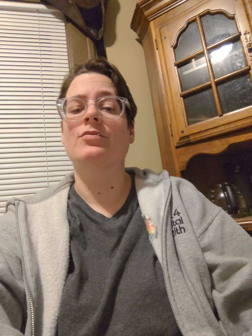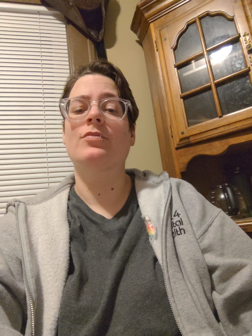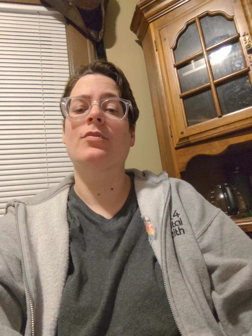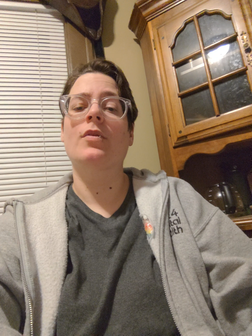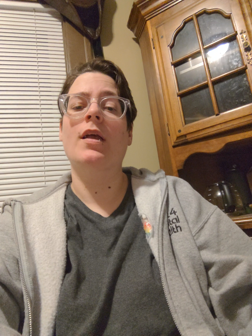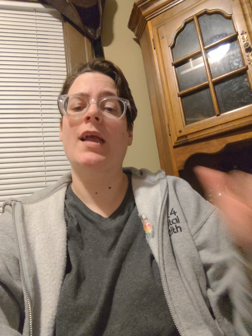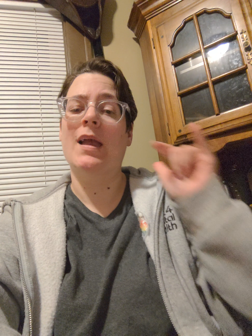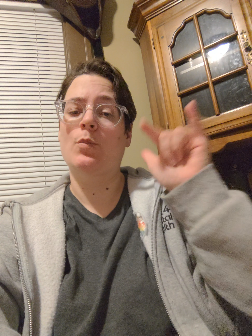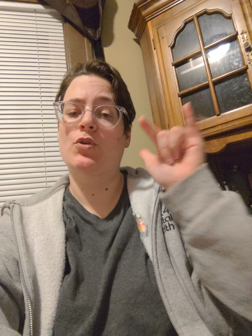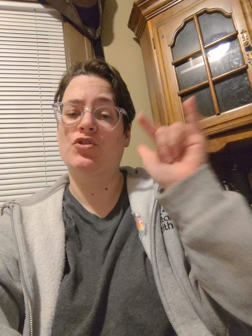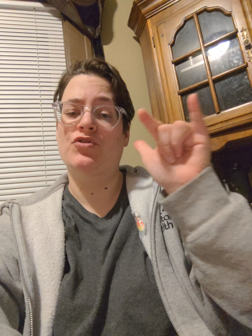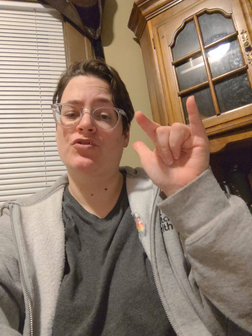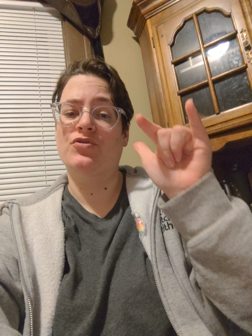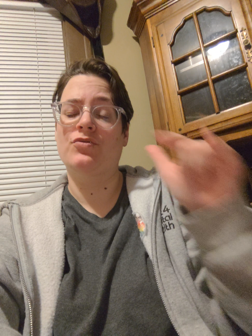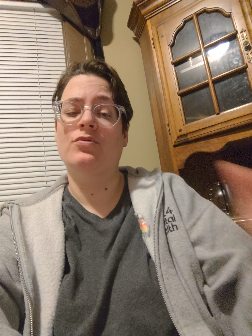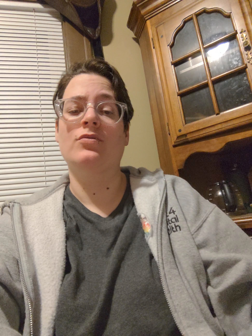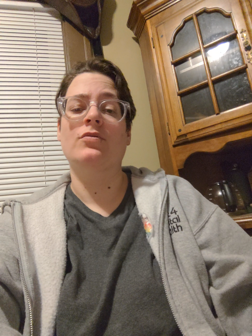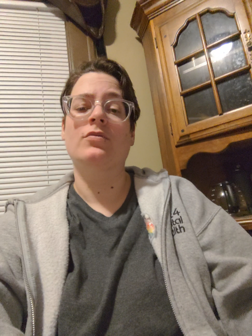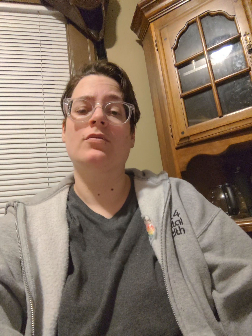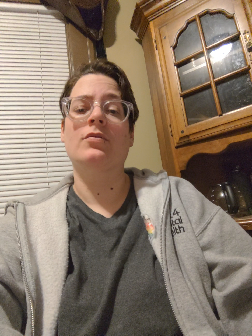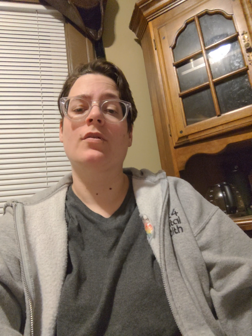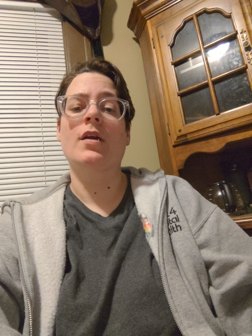airplane